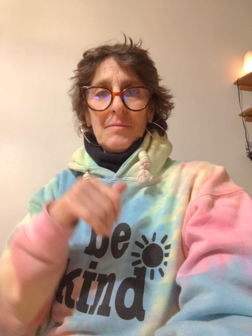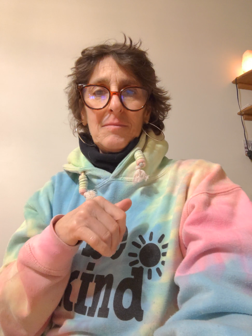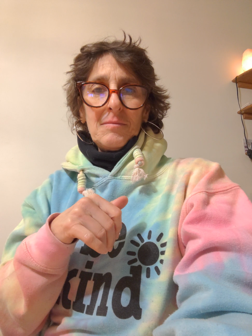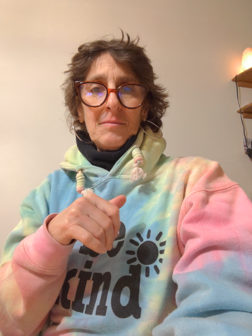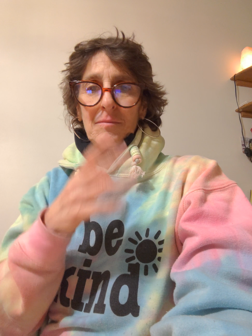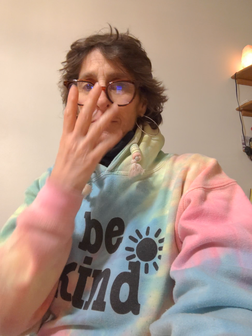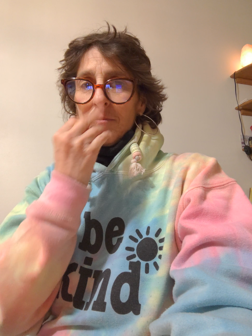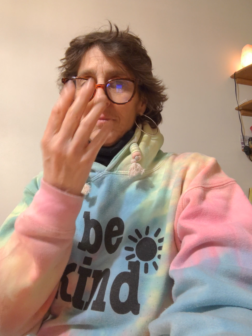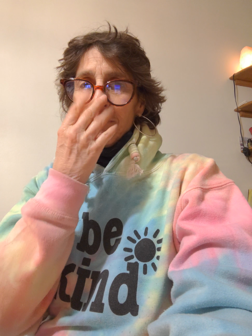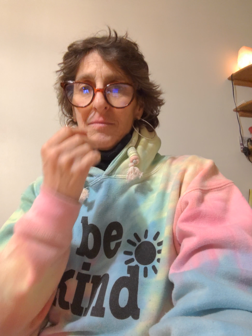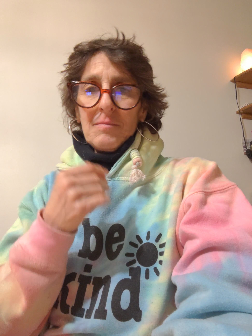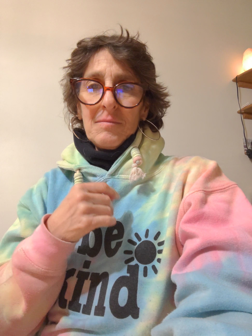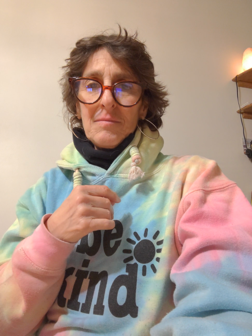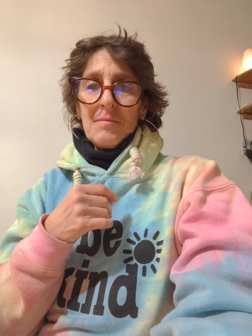wolf